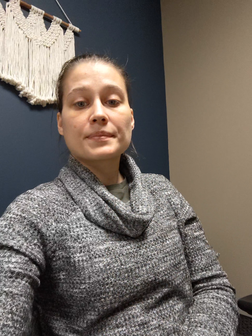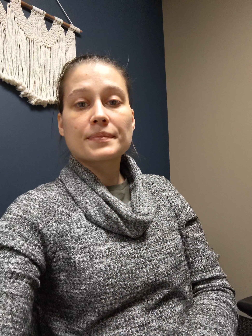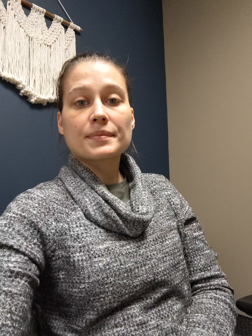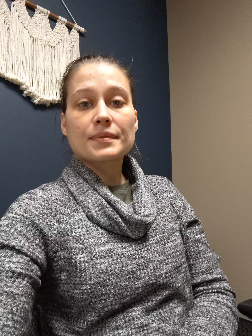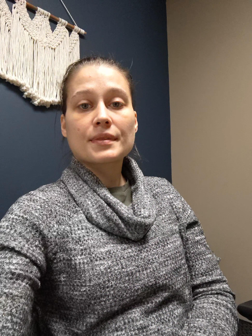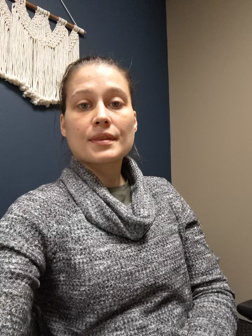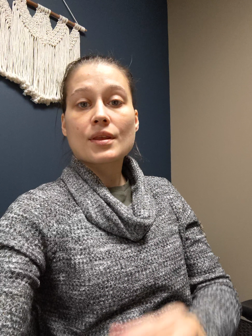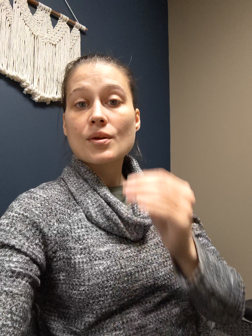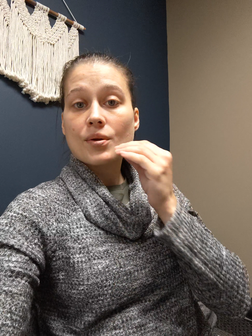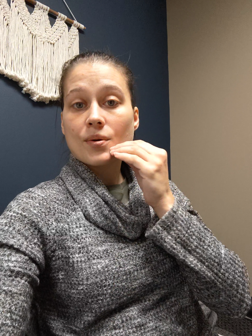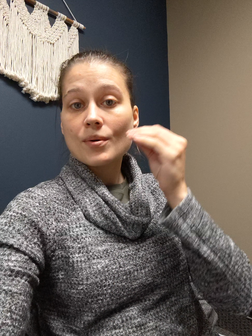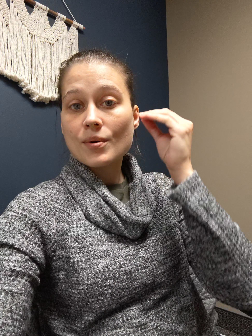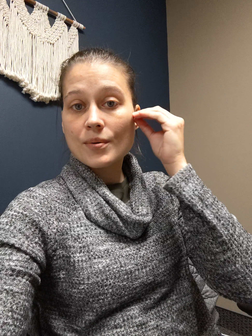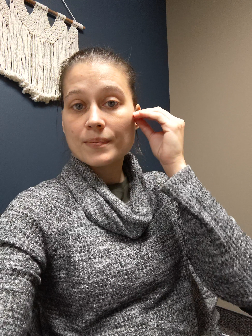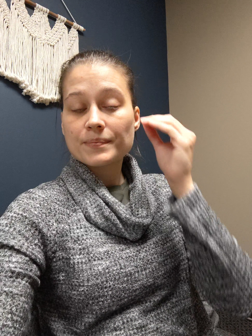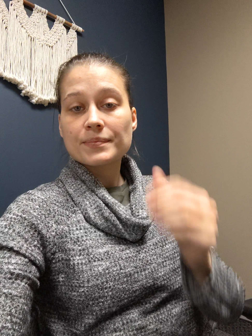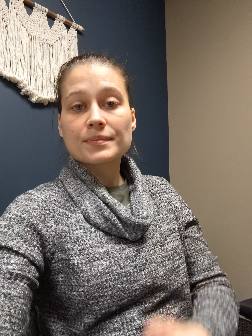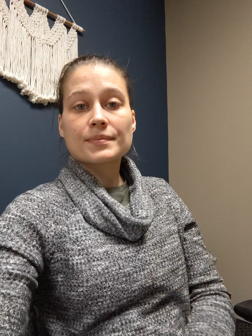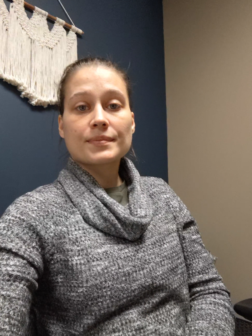home